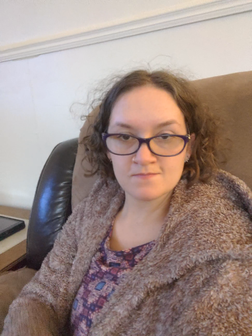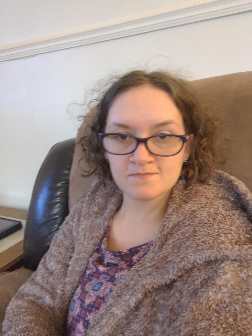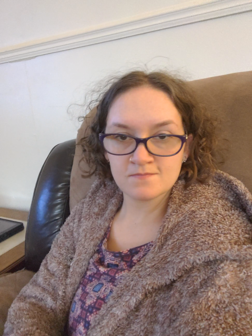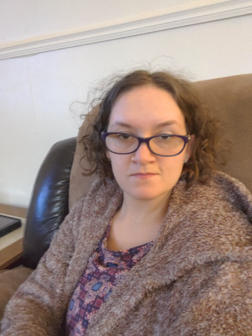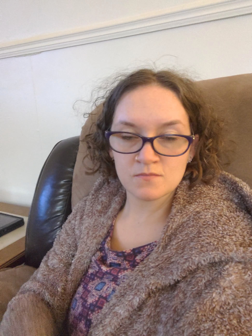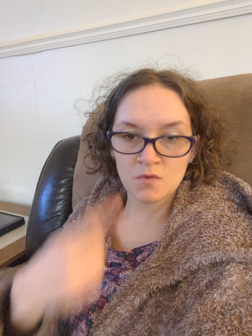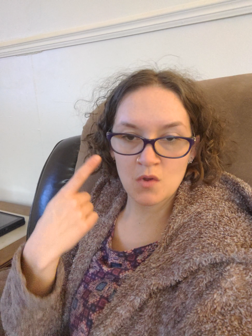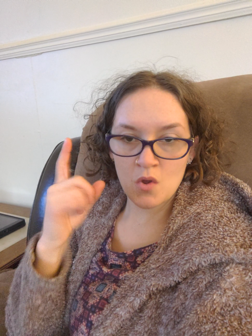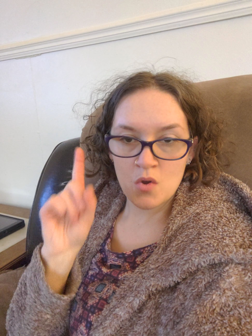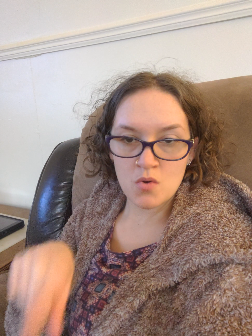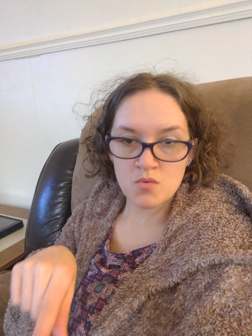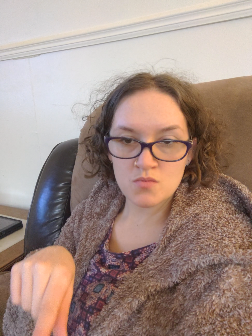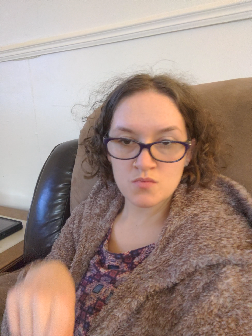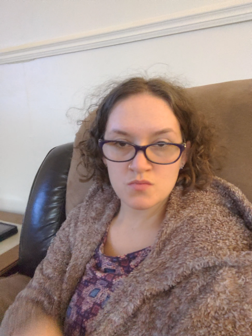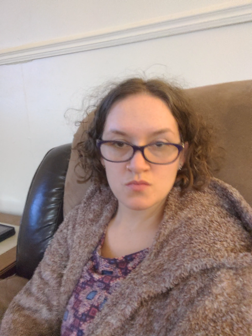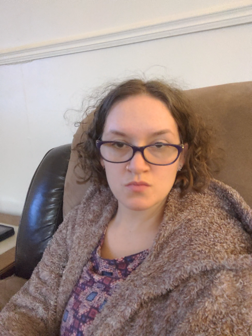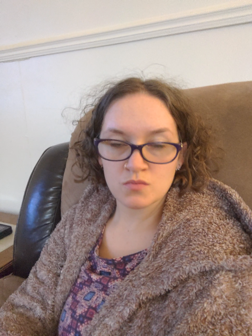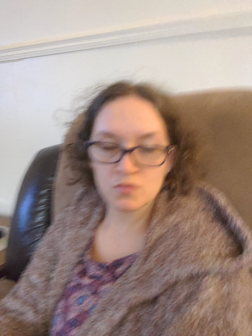go